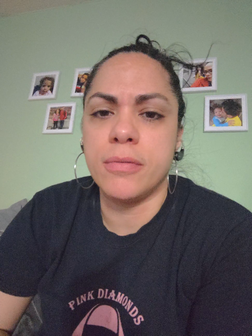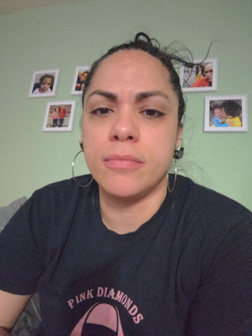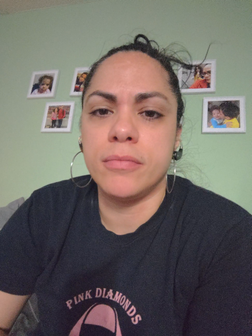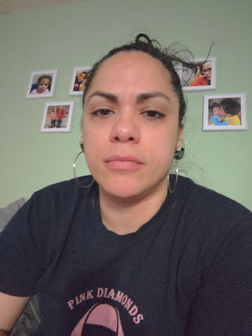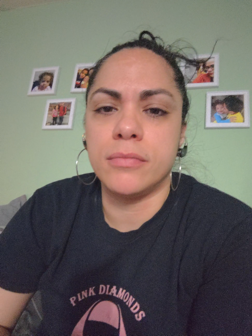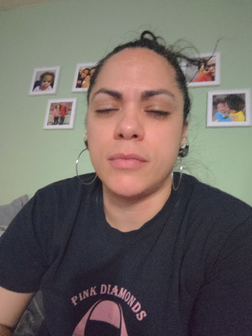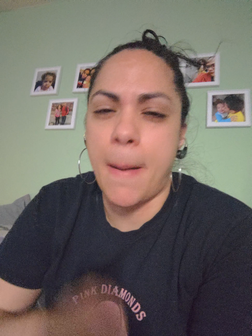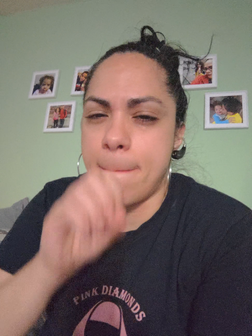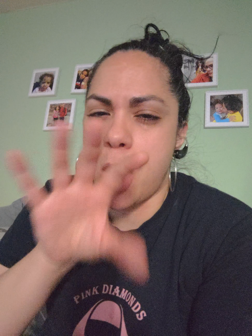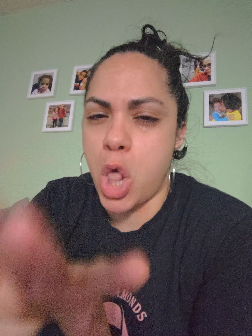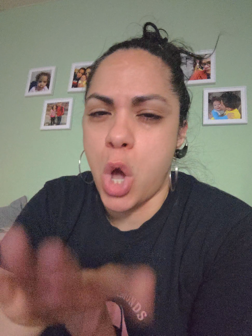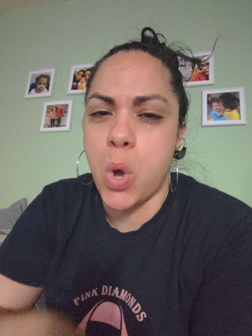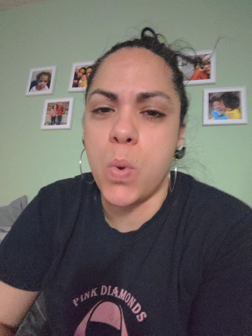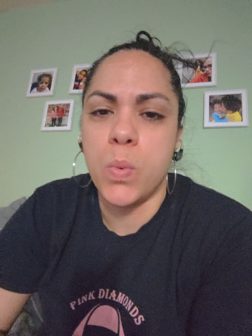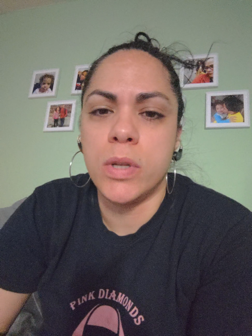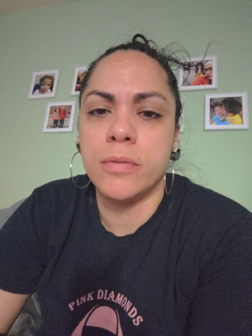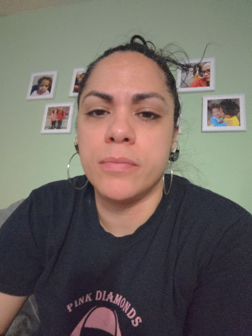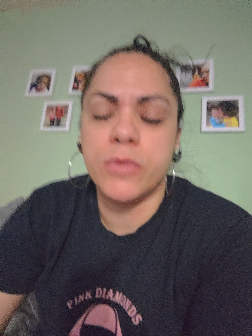blow